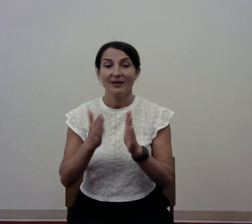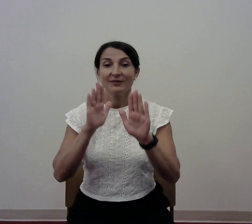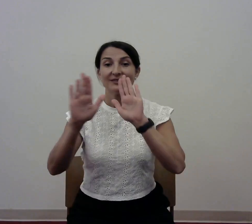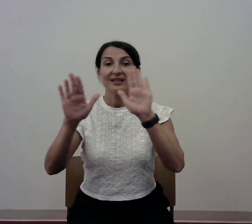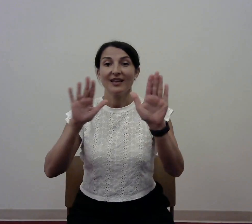sərgi